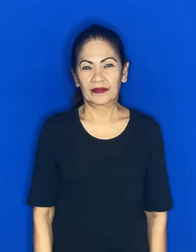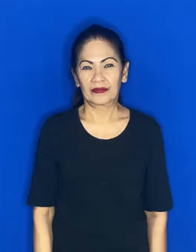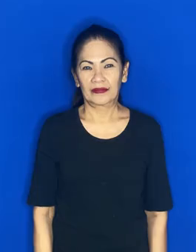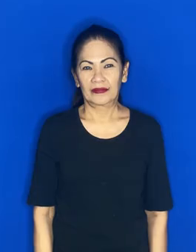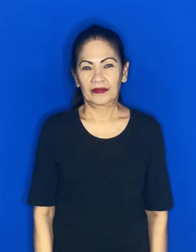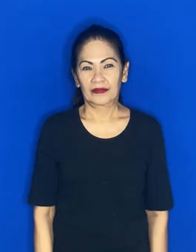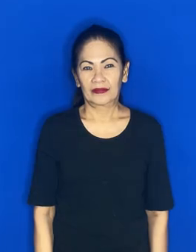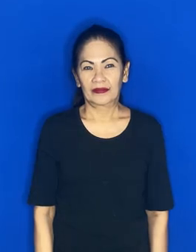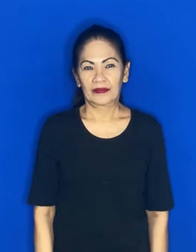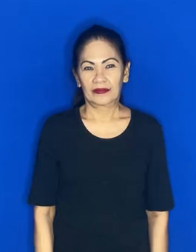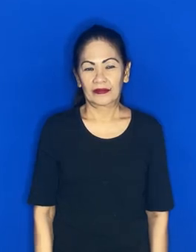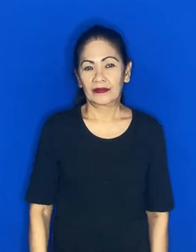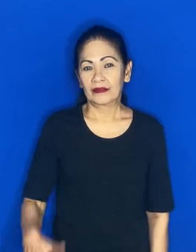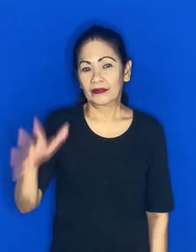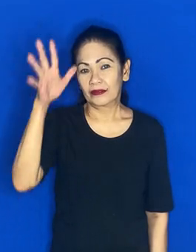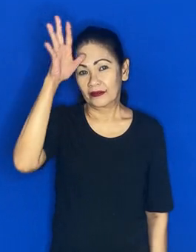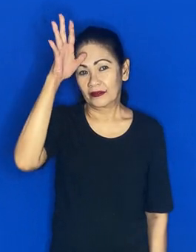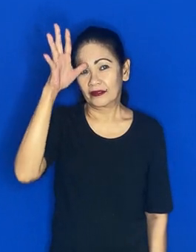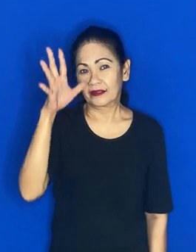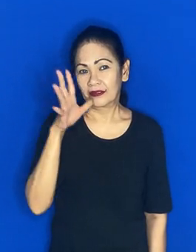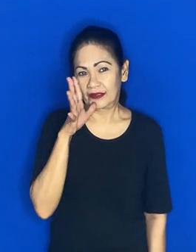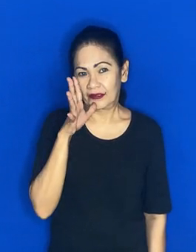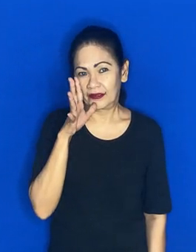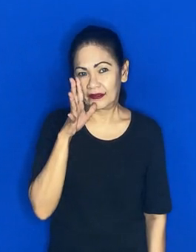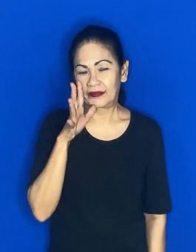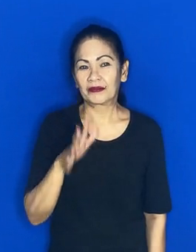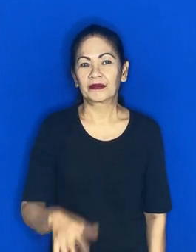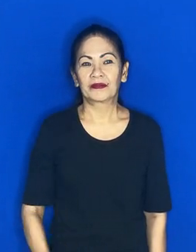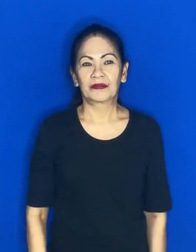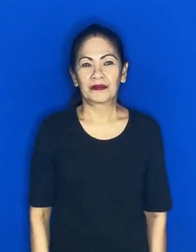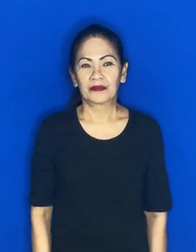parents